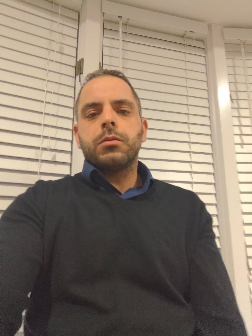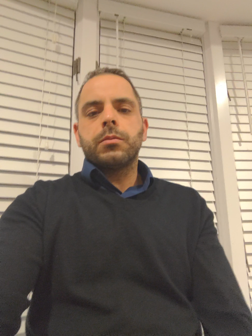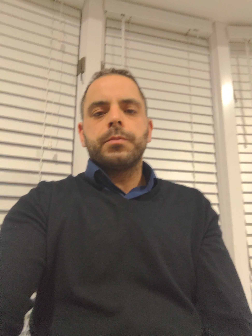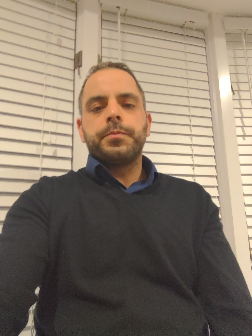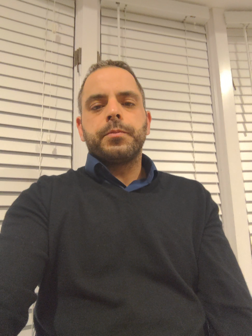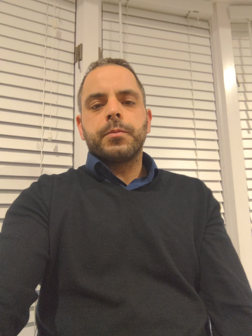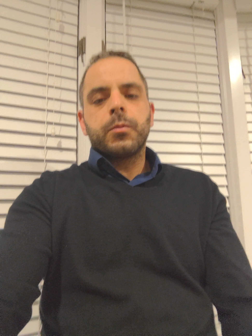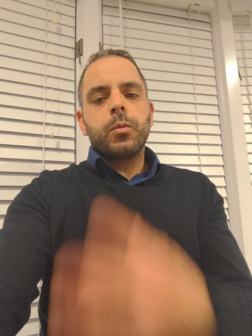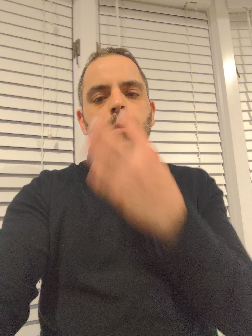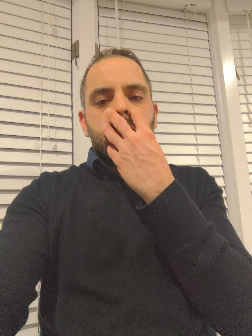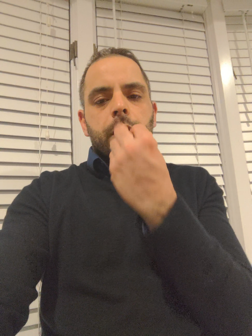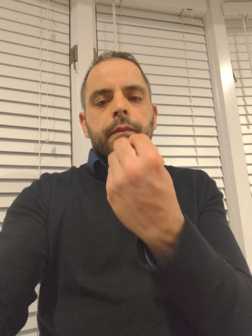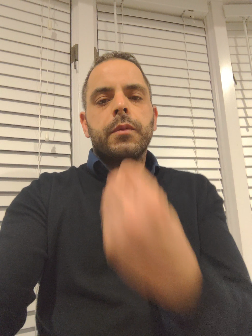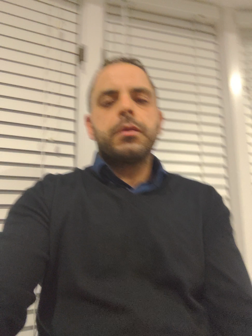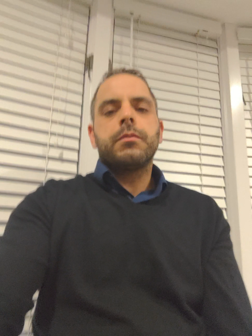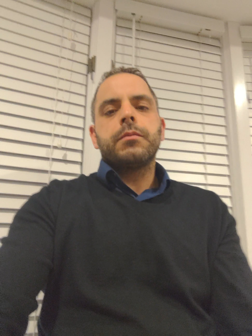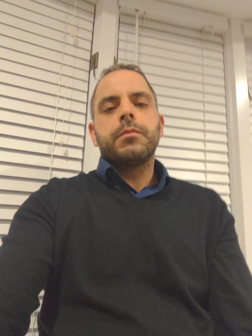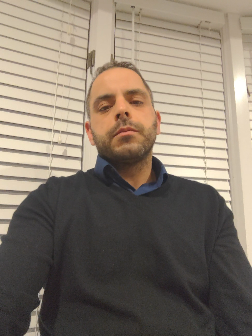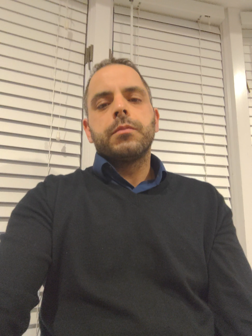wolf